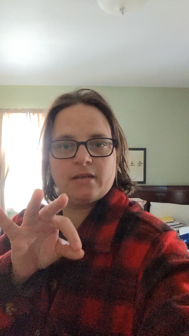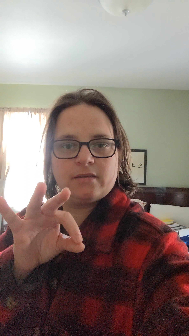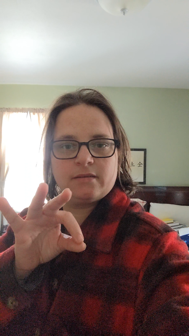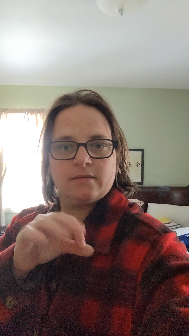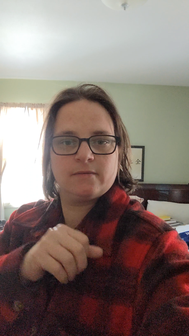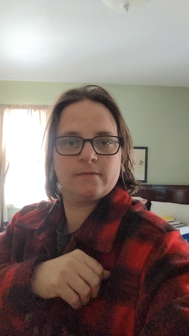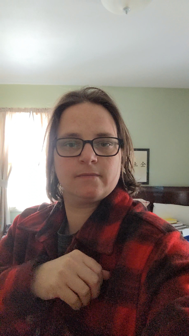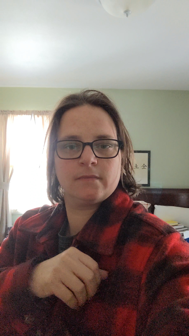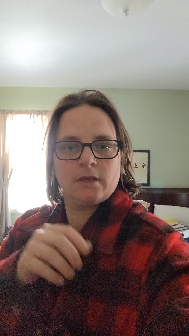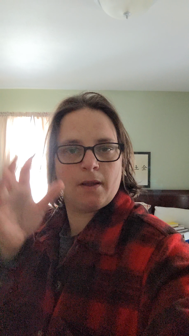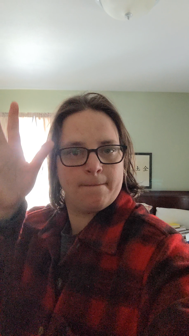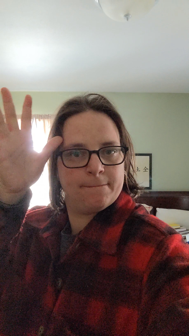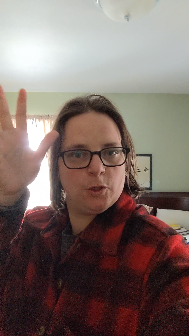moose